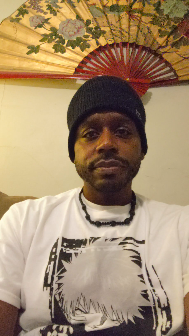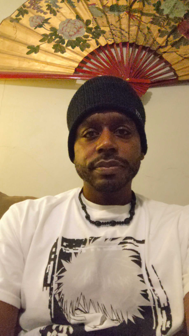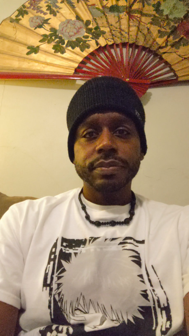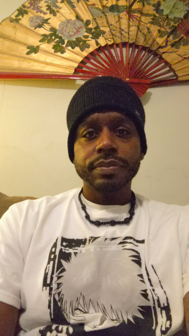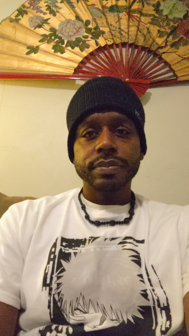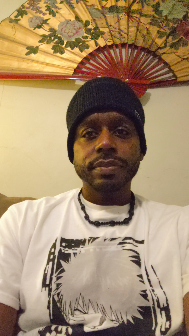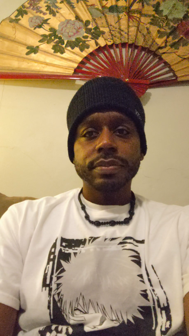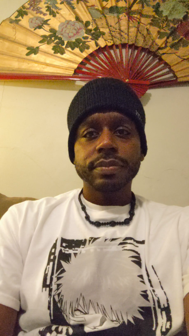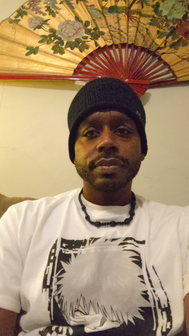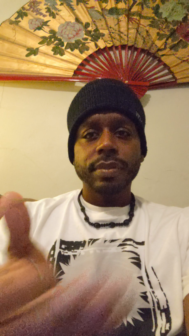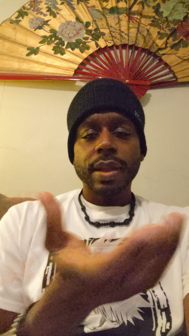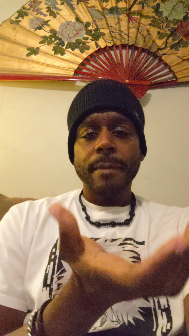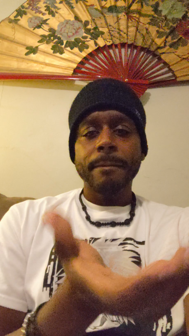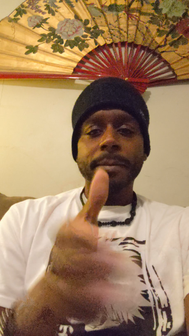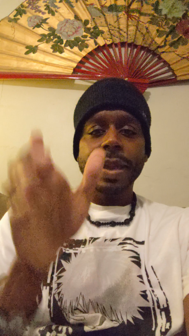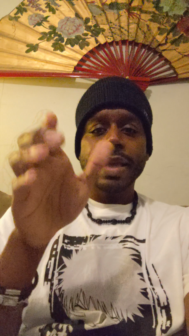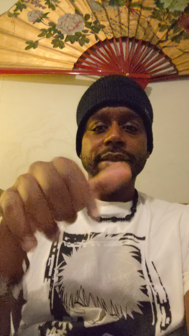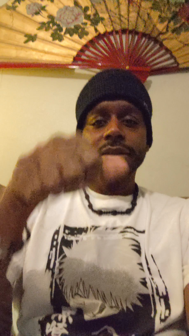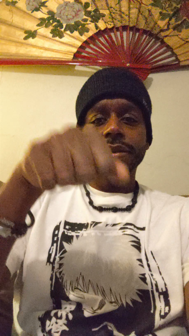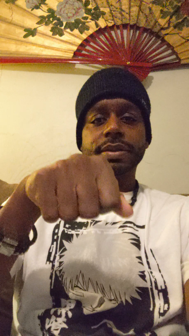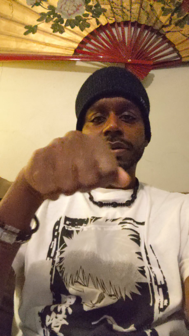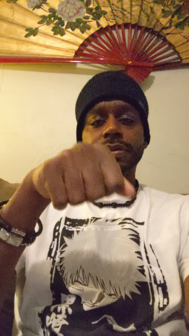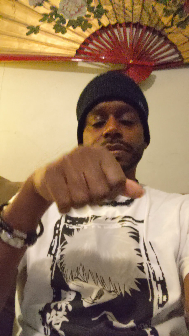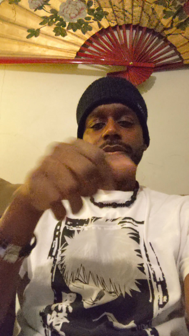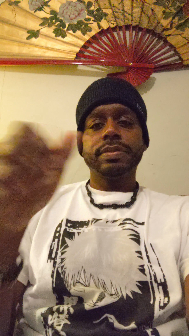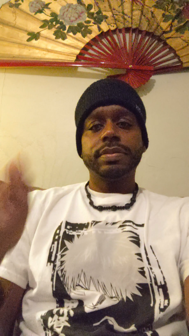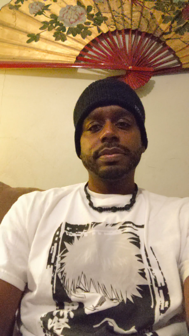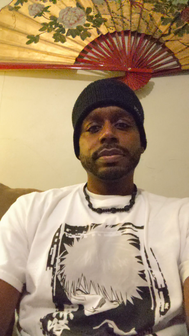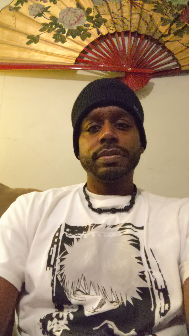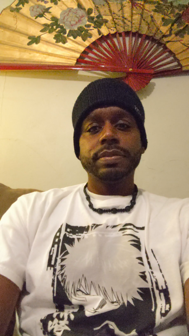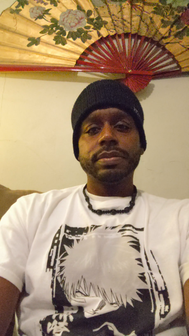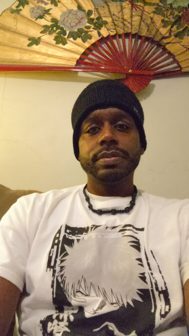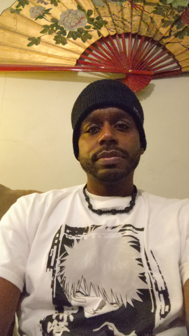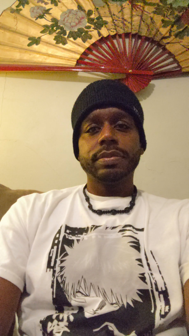basket